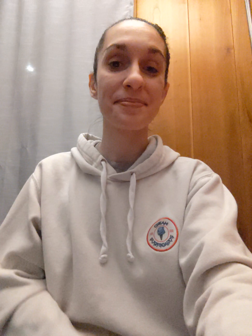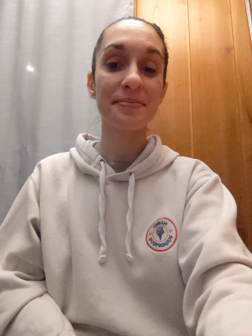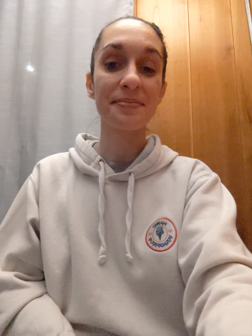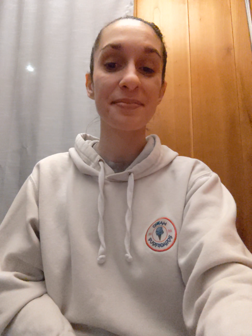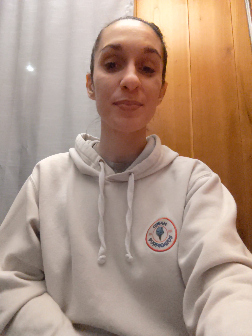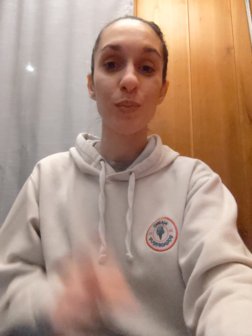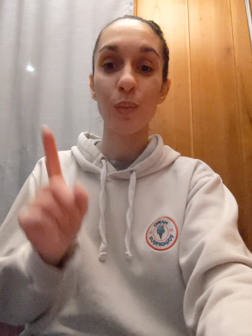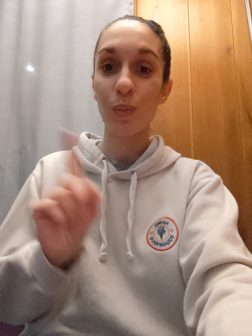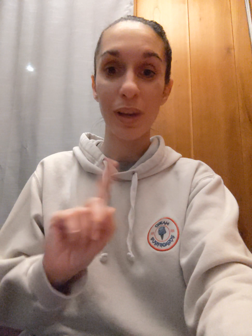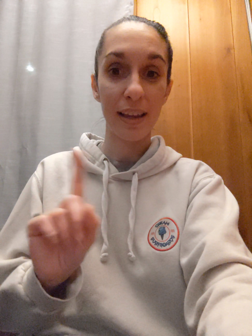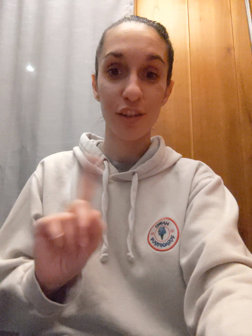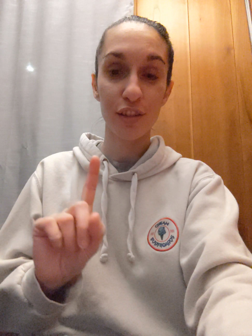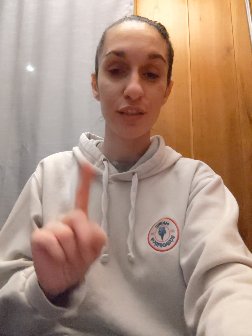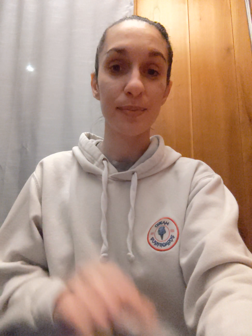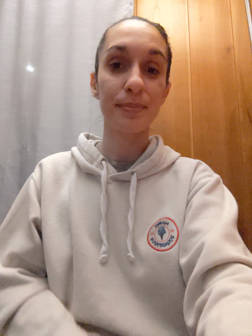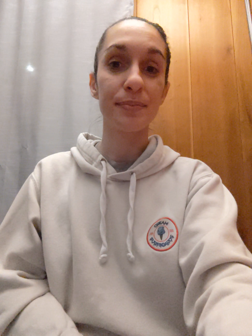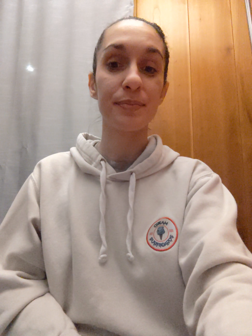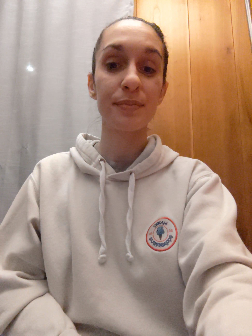where